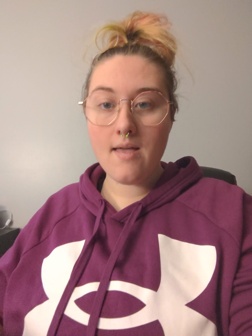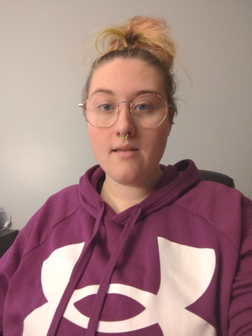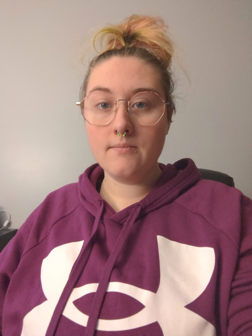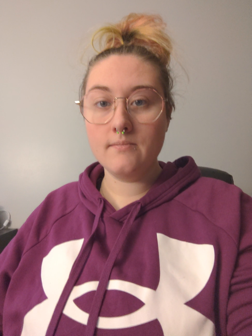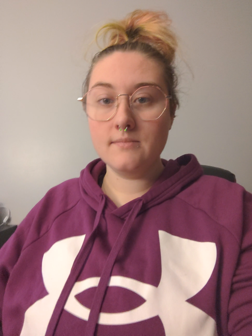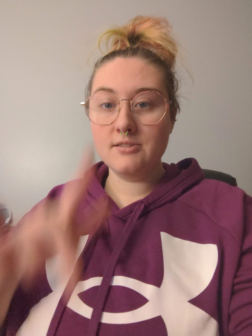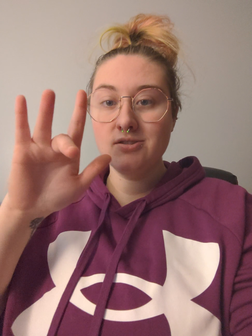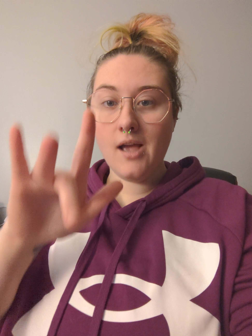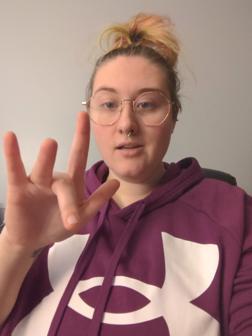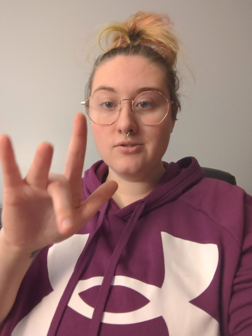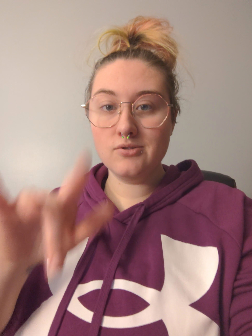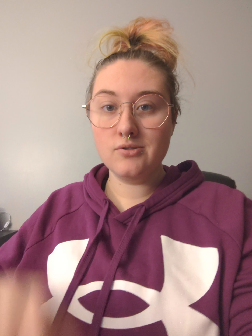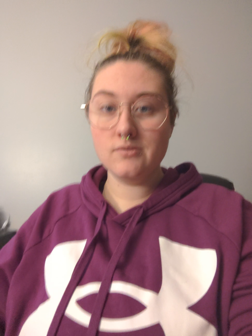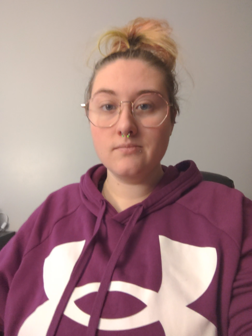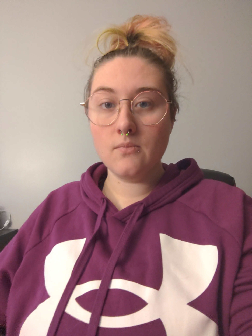touch